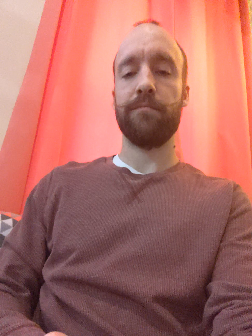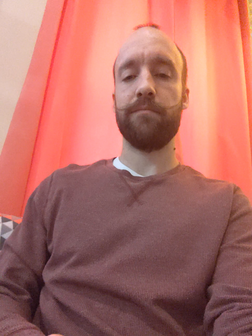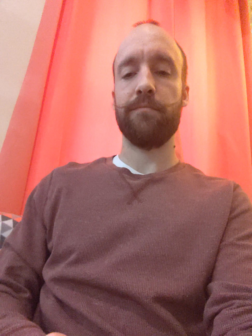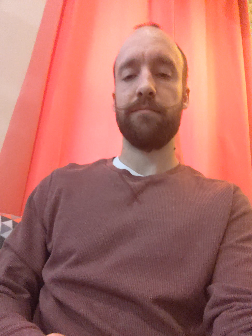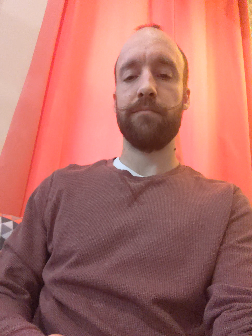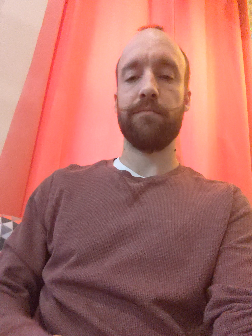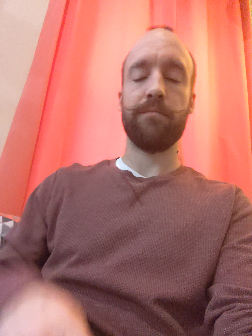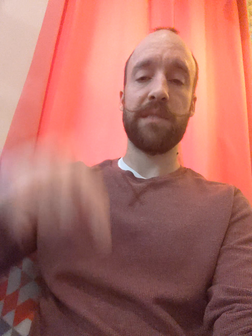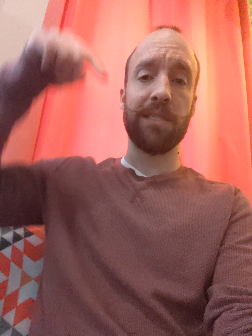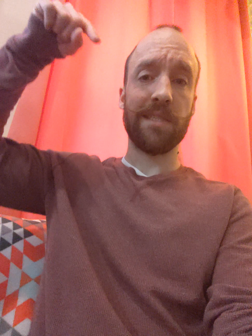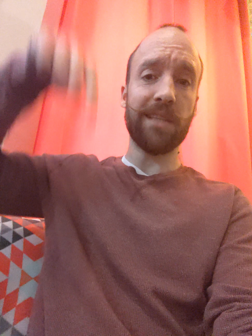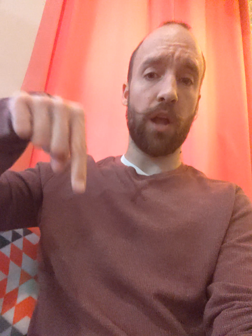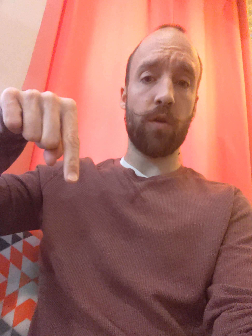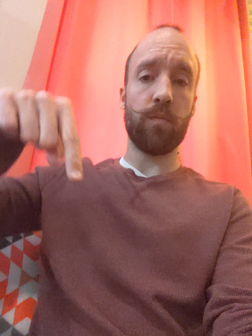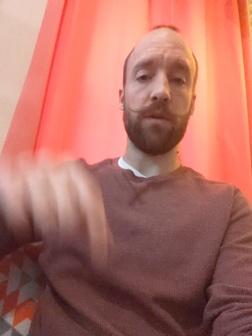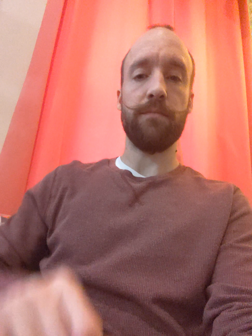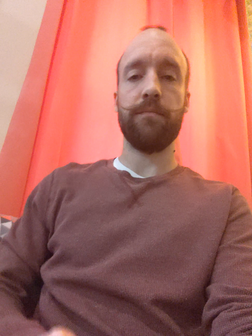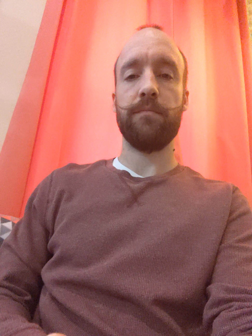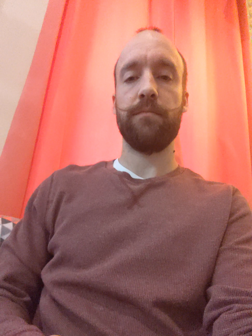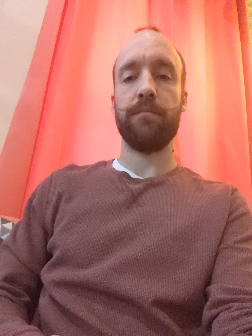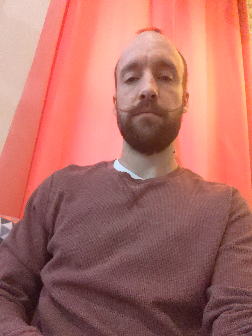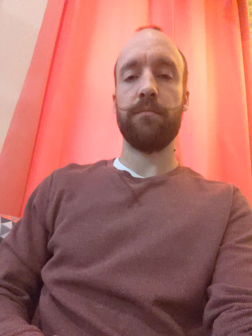down